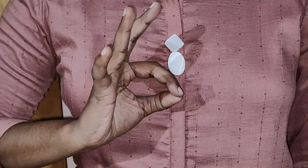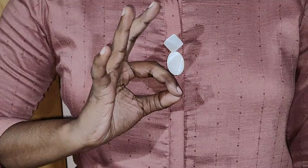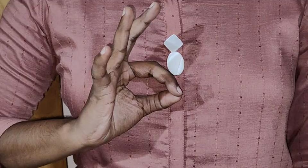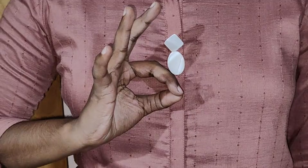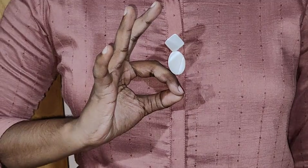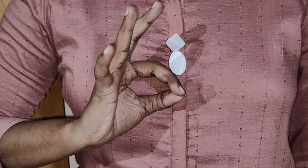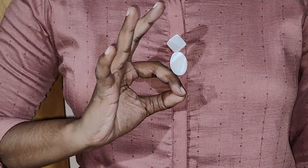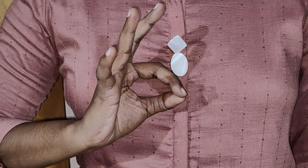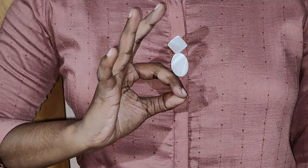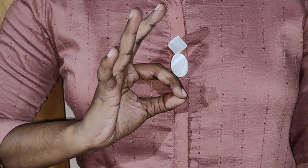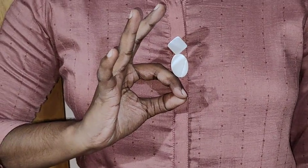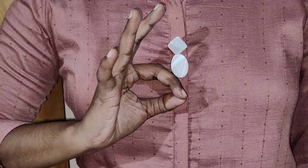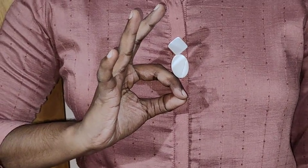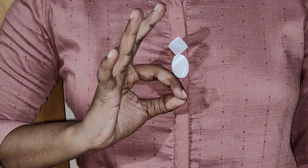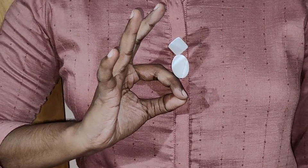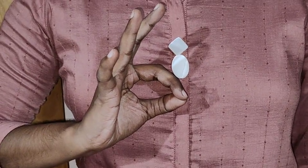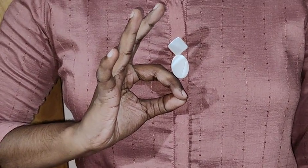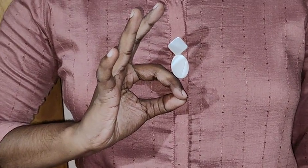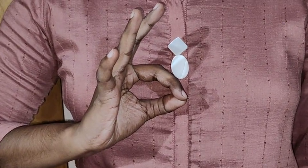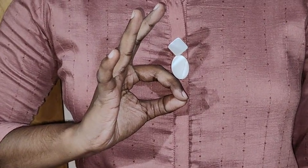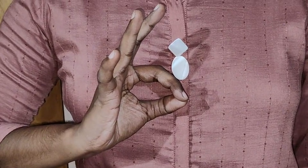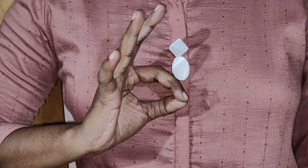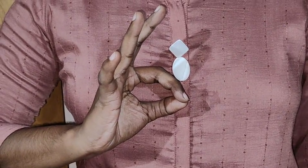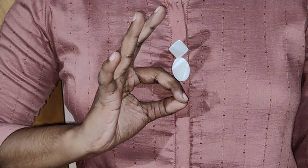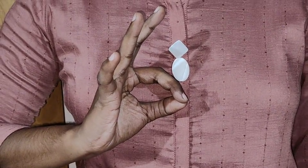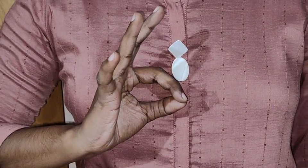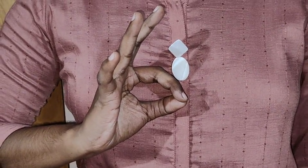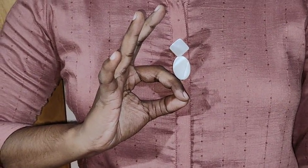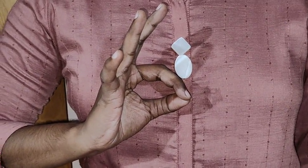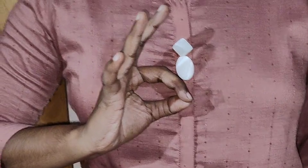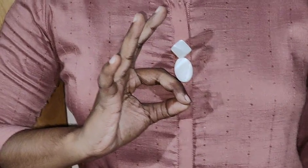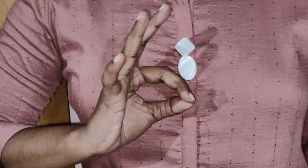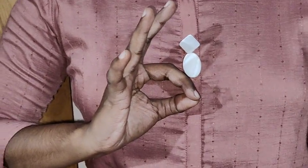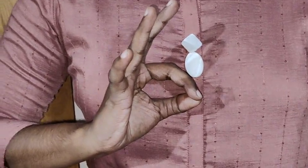ഒ